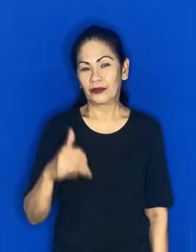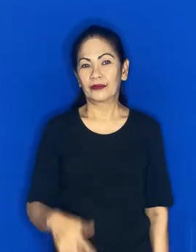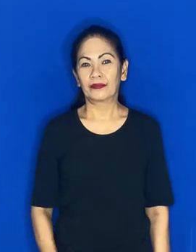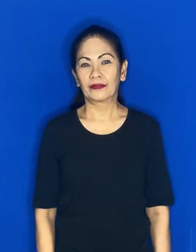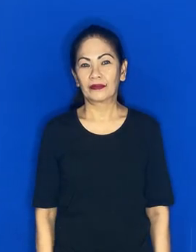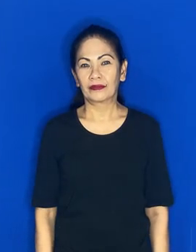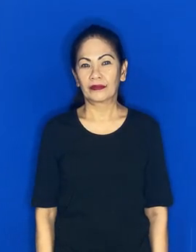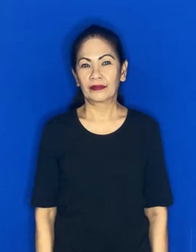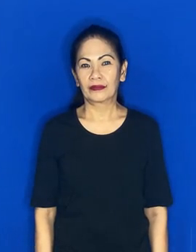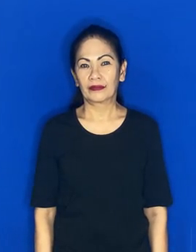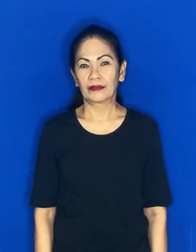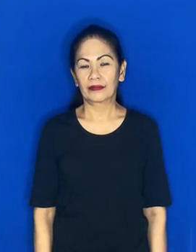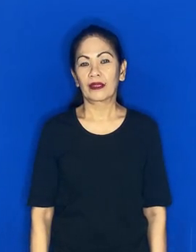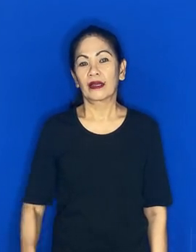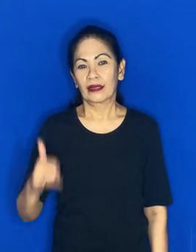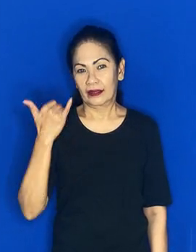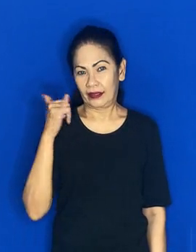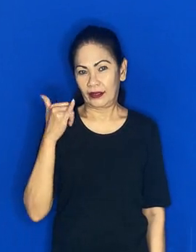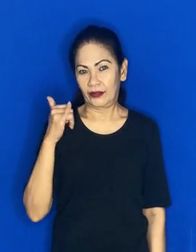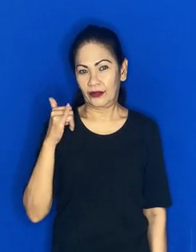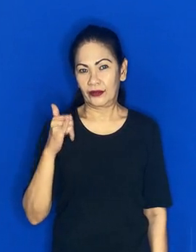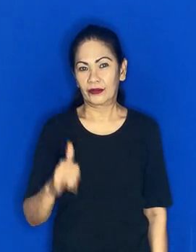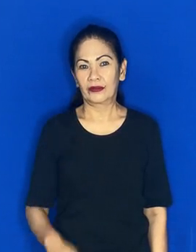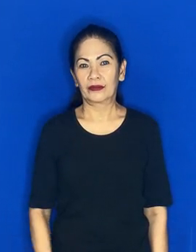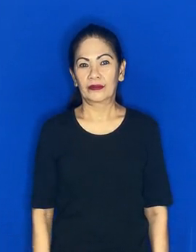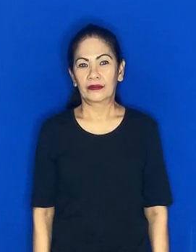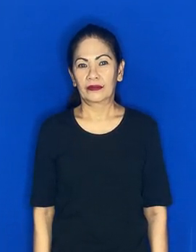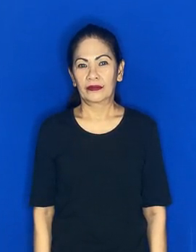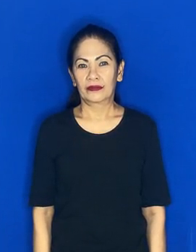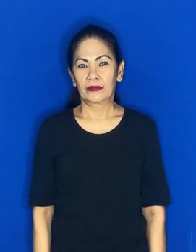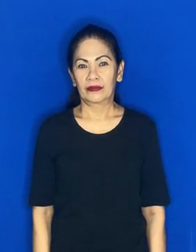yellow